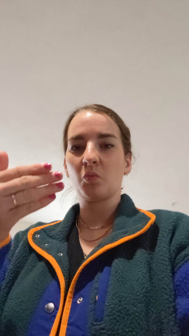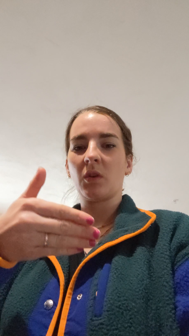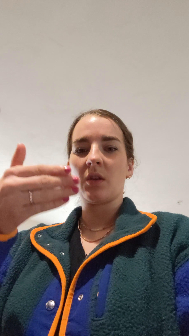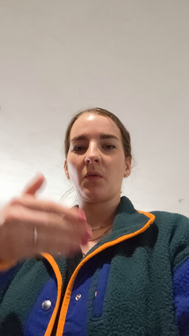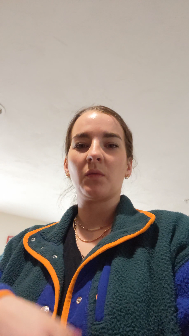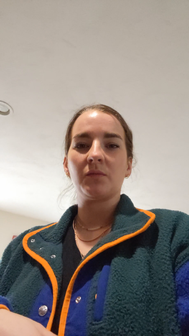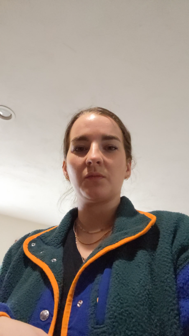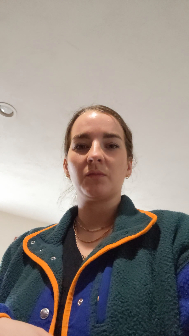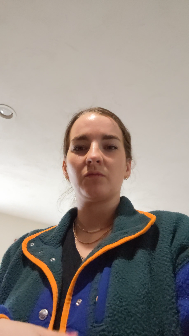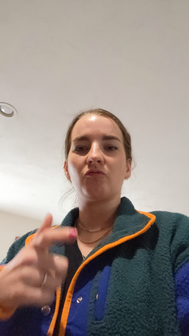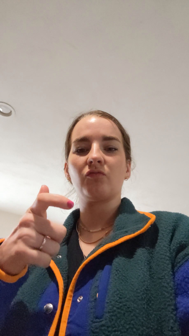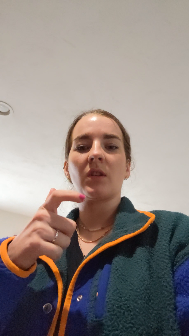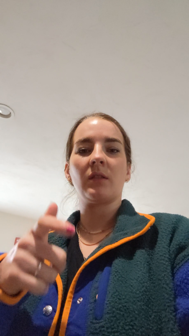run